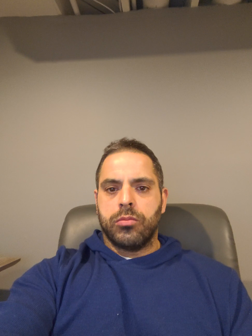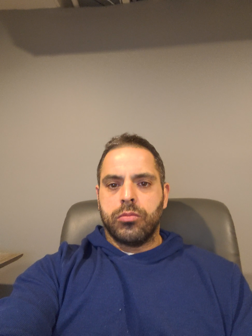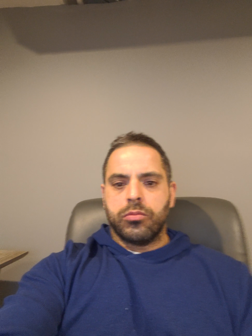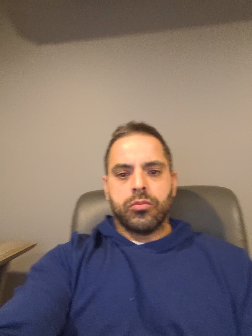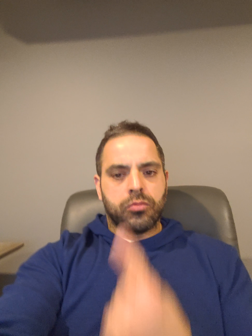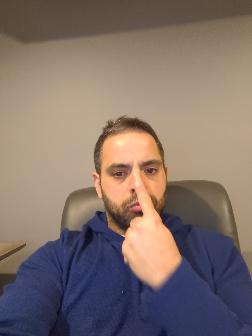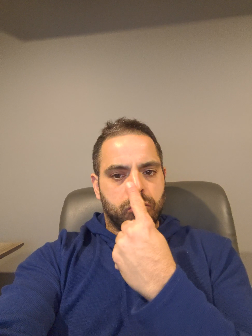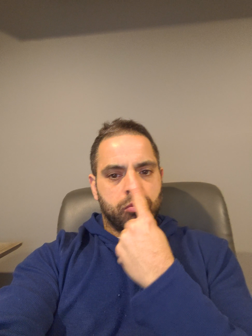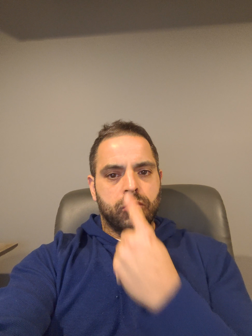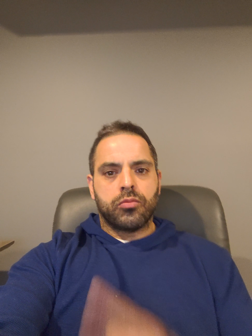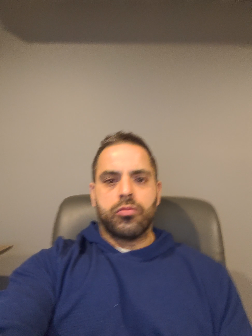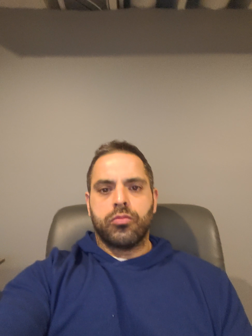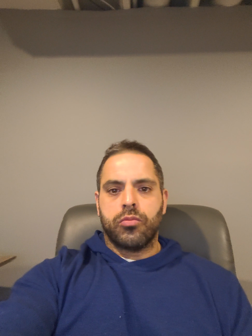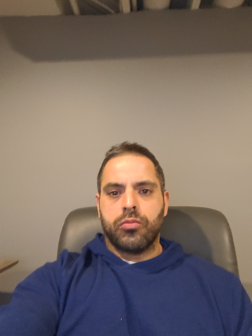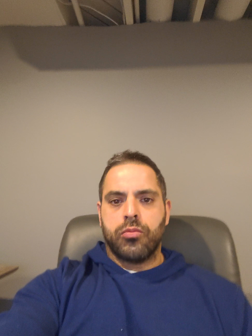nose